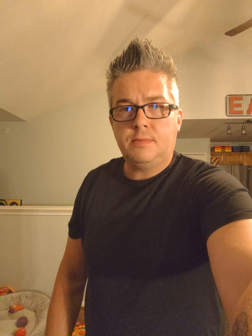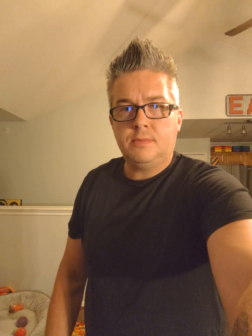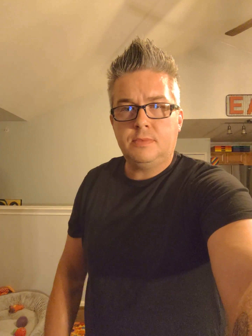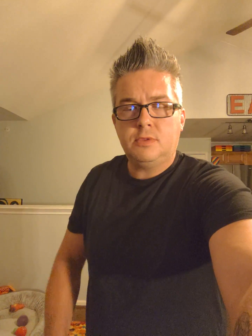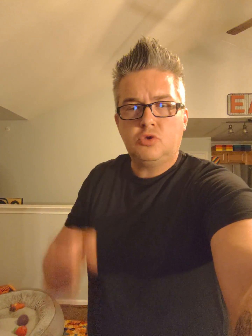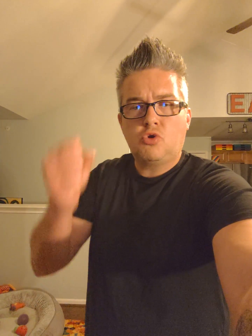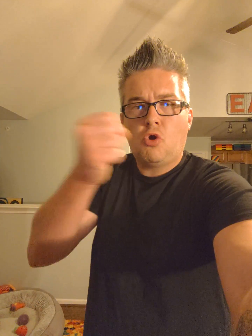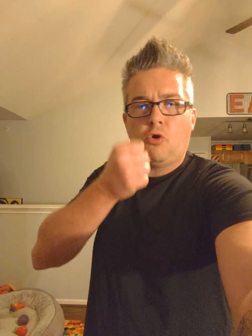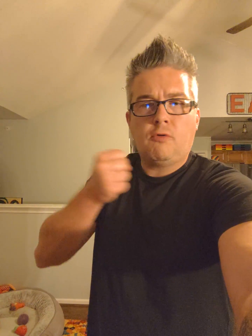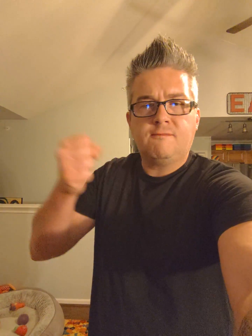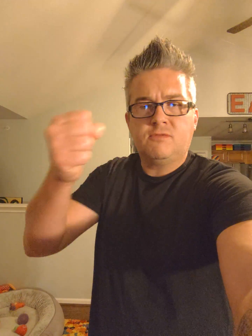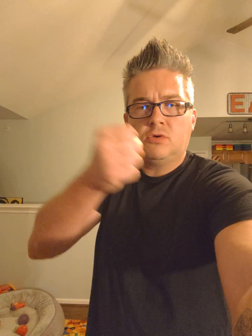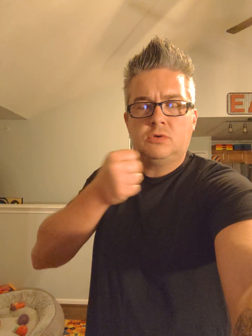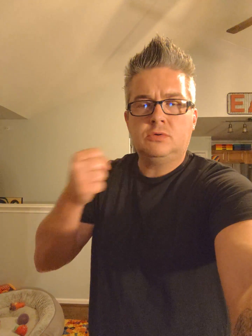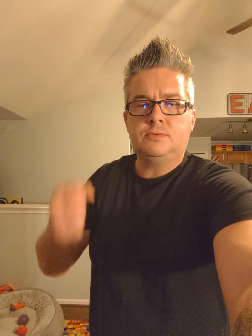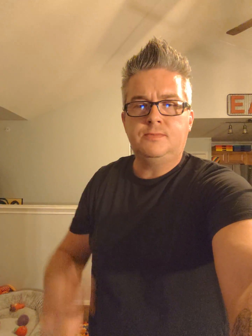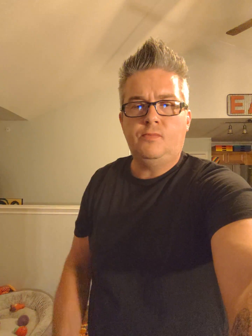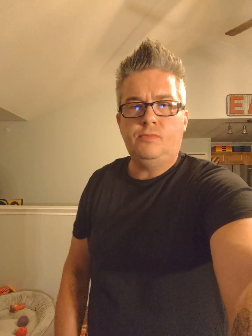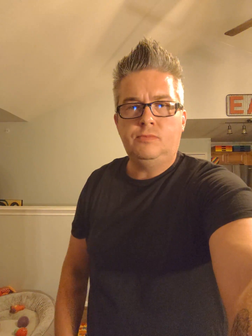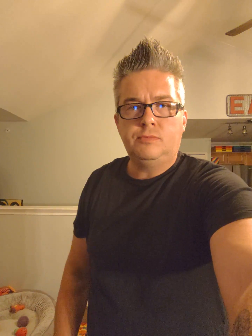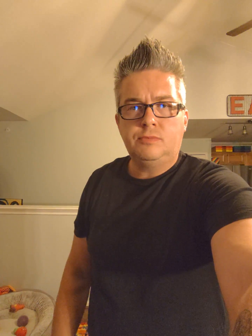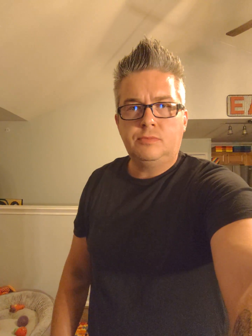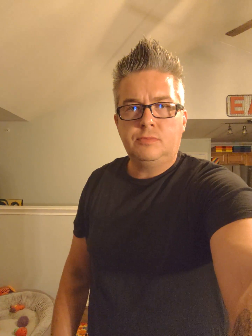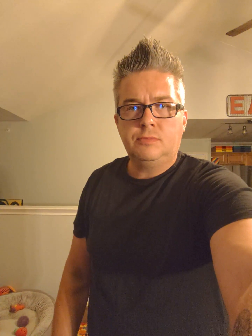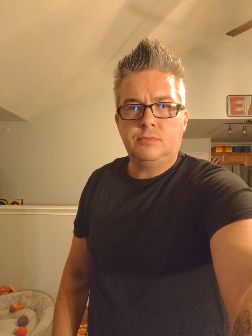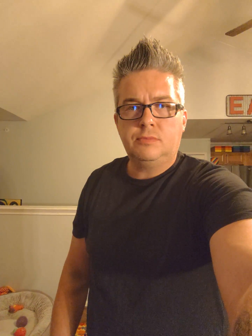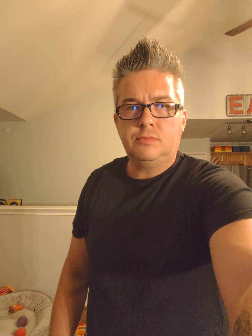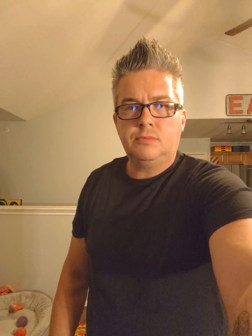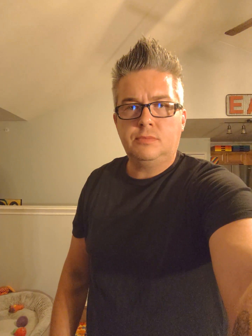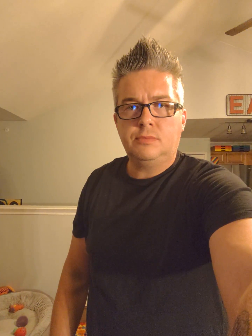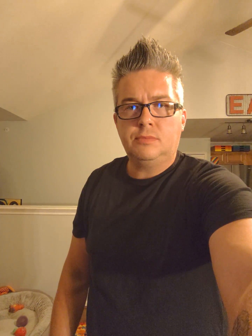coffee